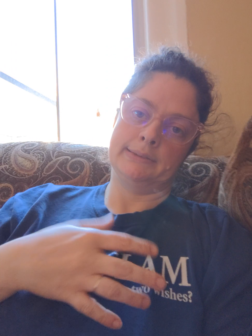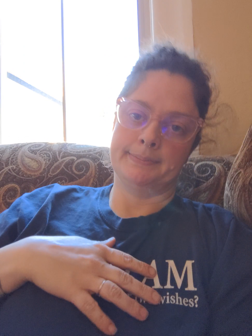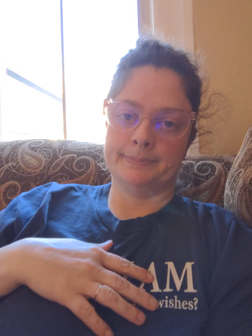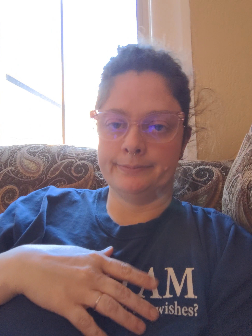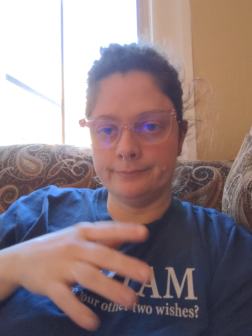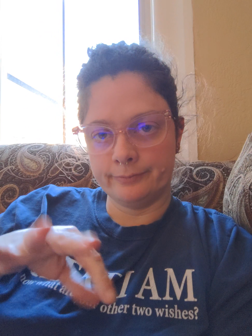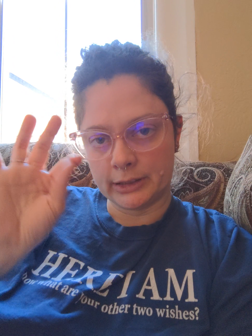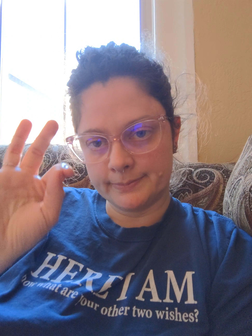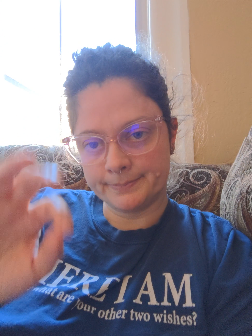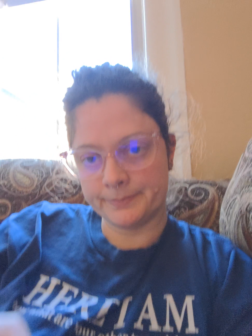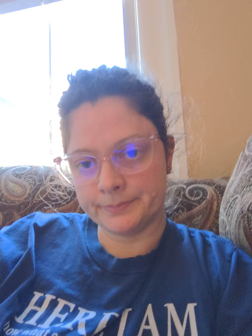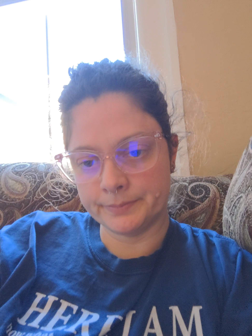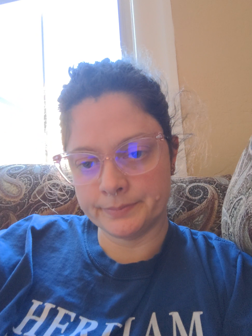find